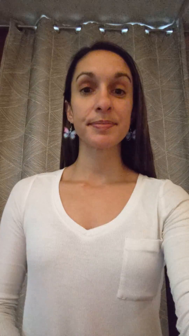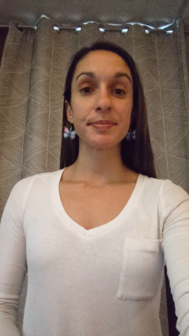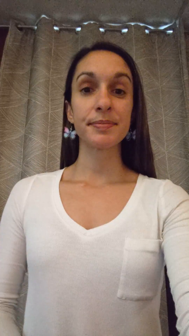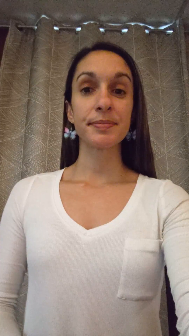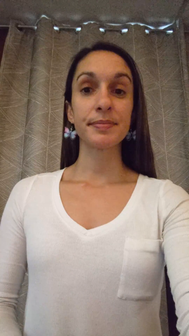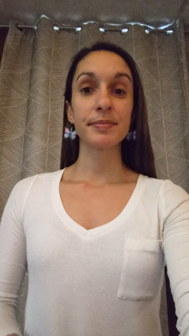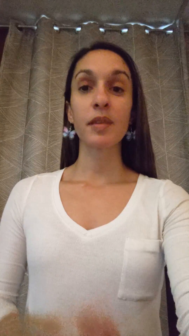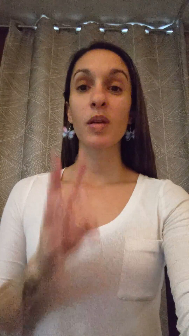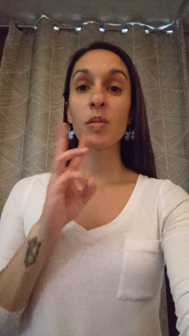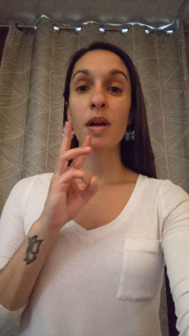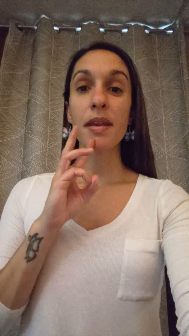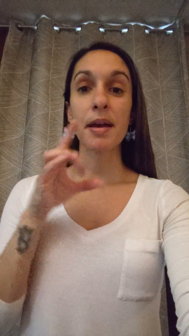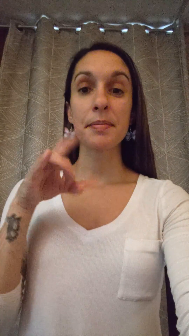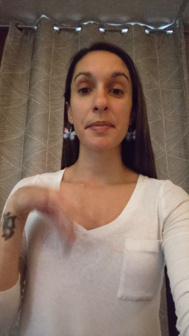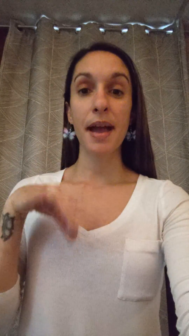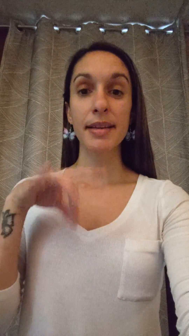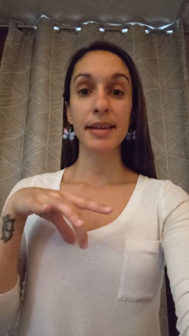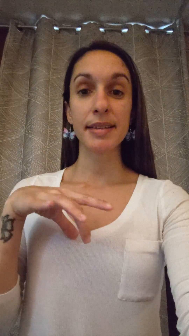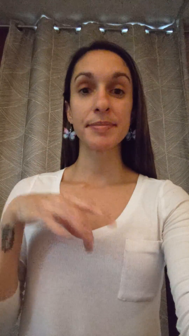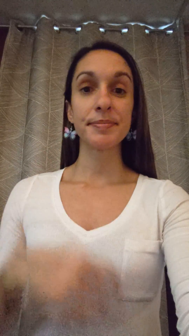melon